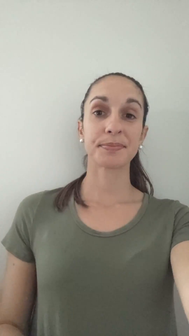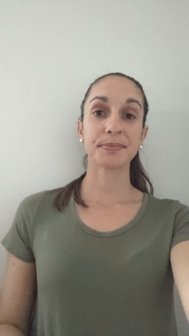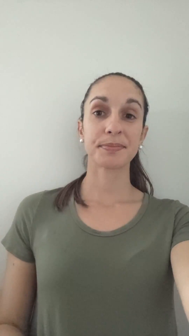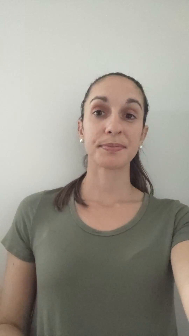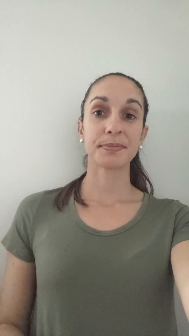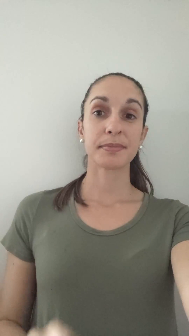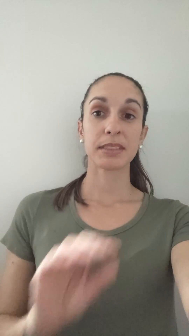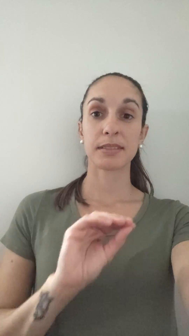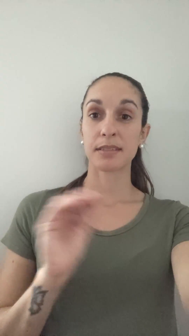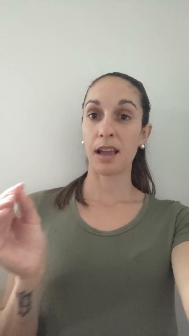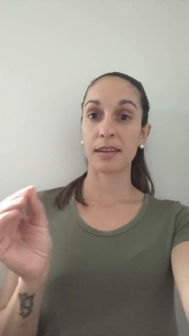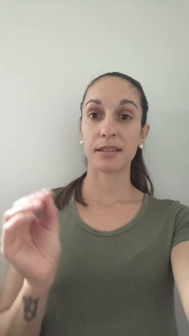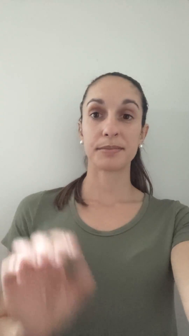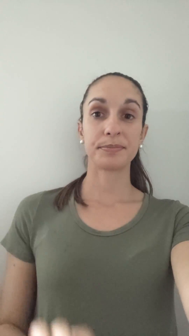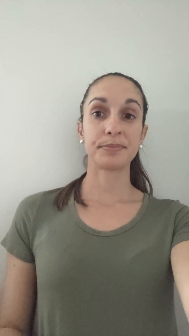none